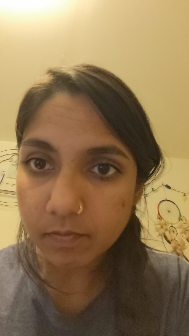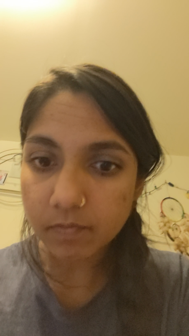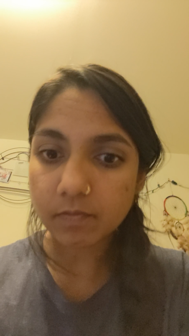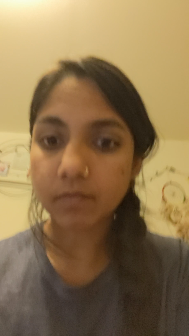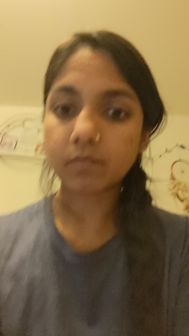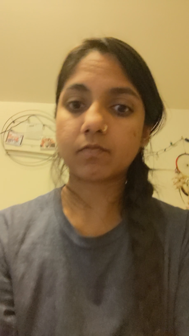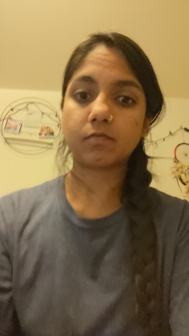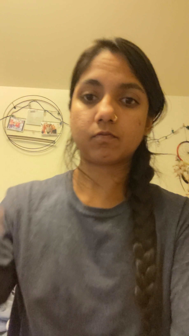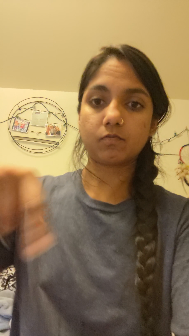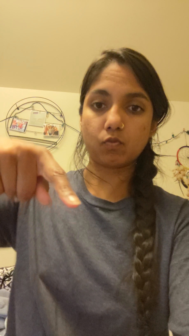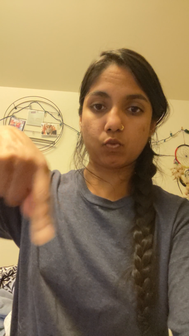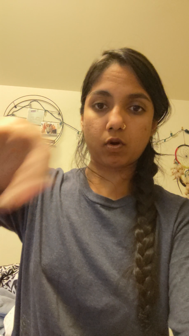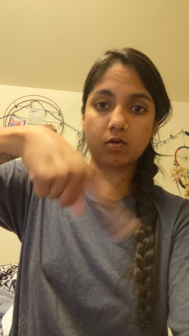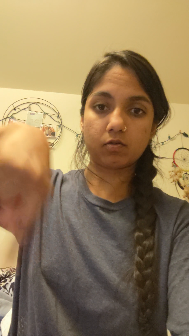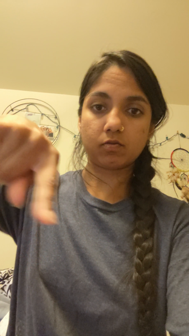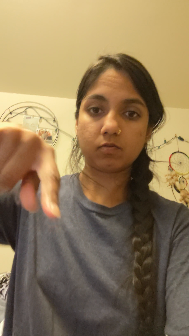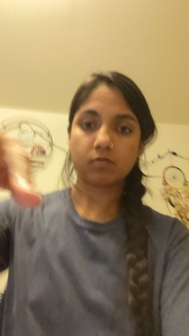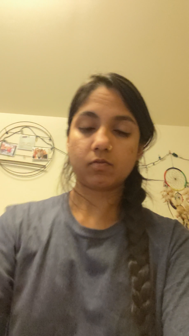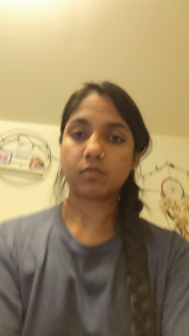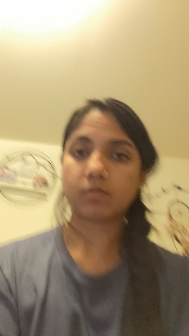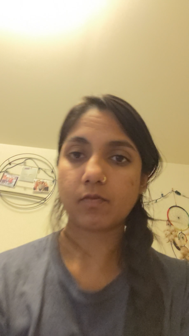around